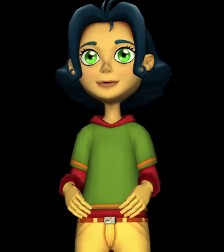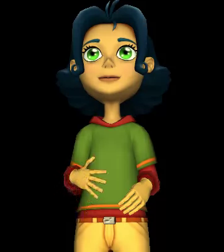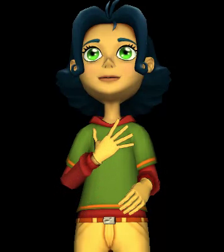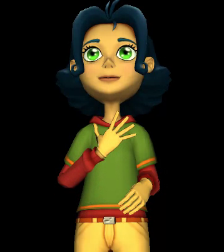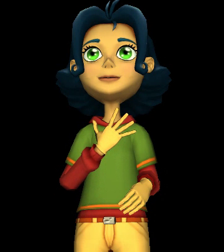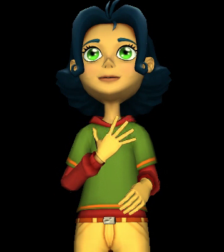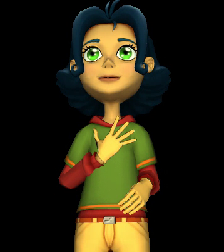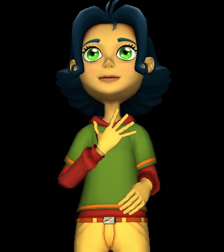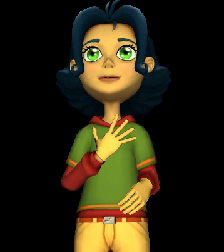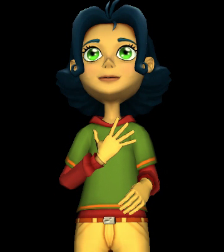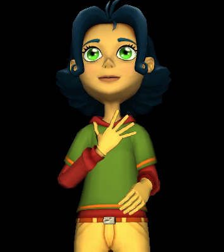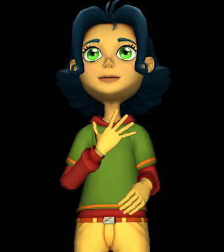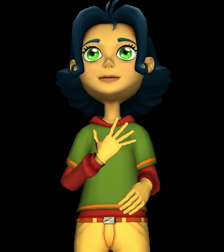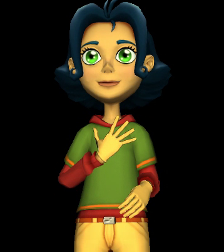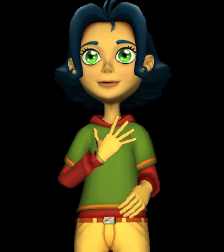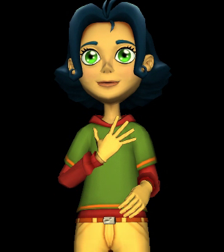يقدر